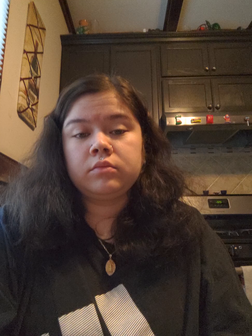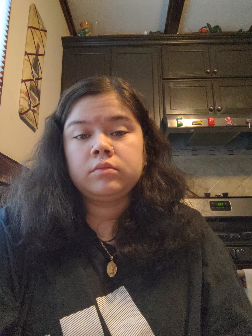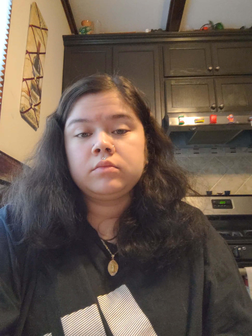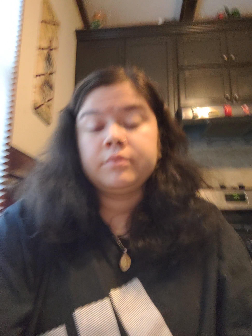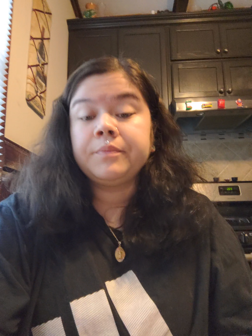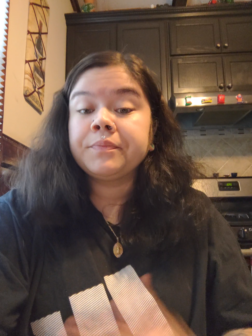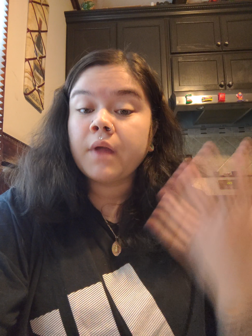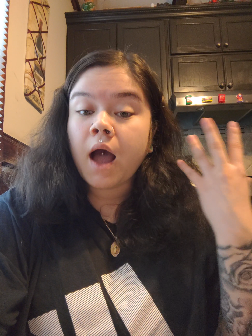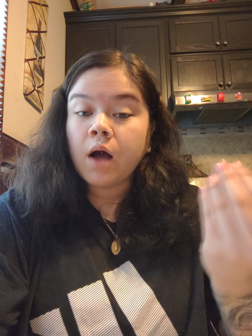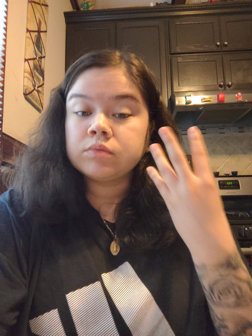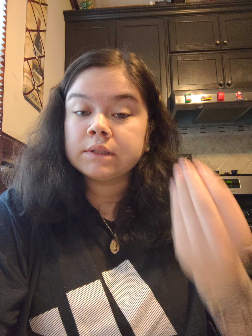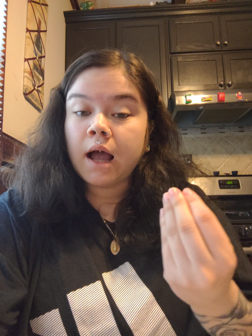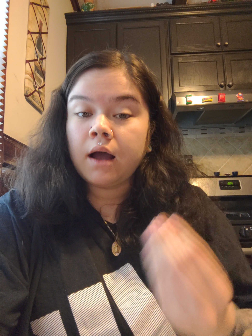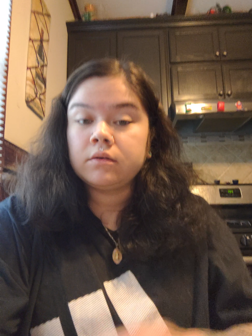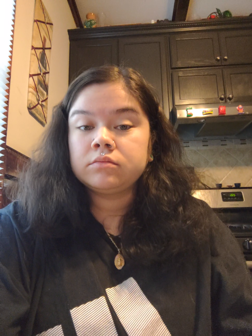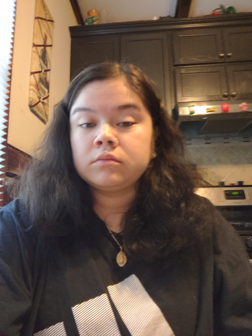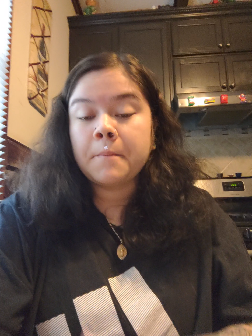outside